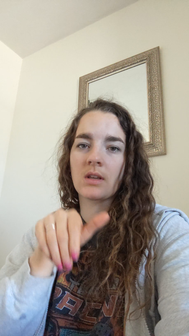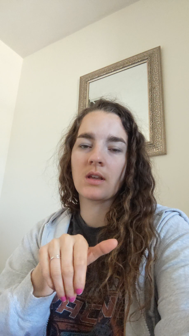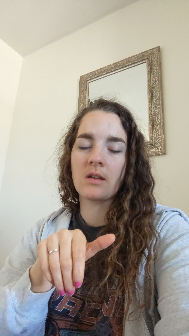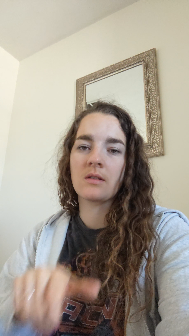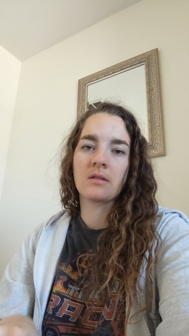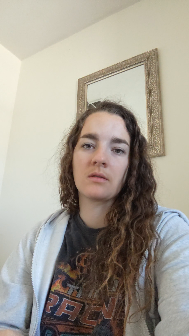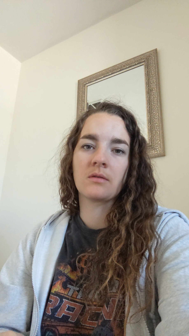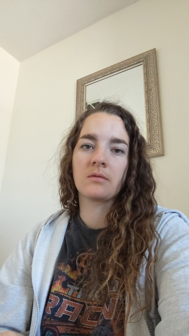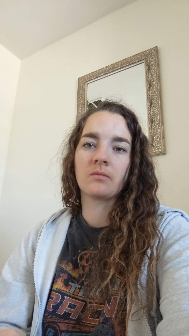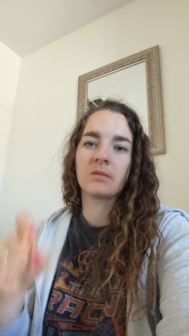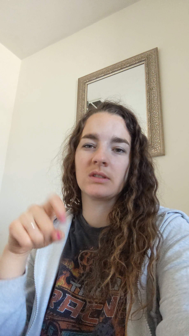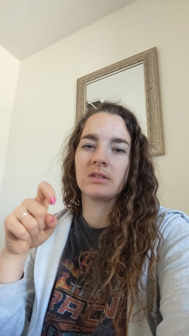need